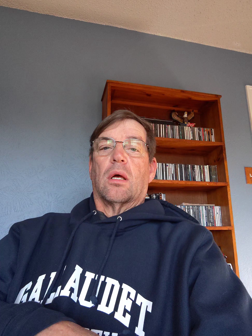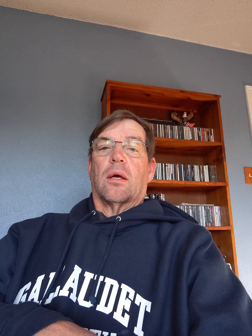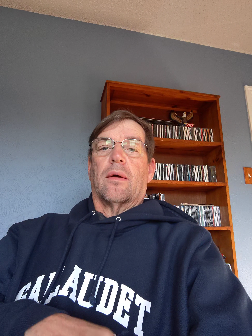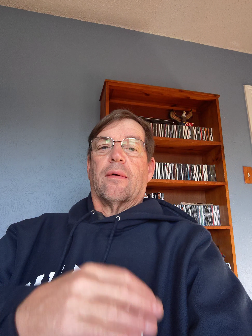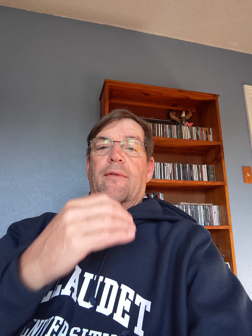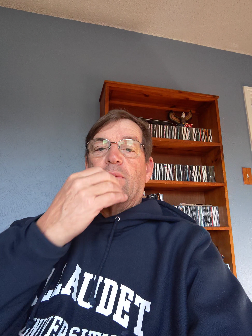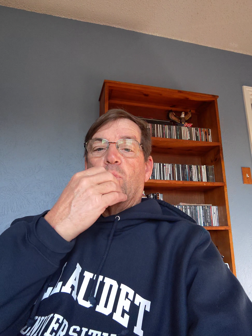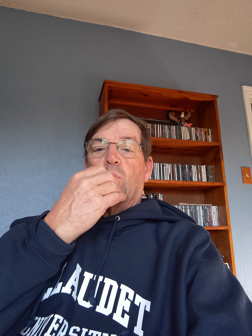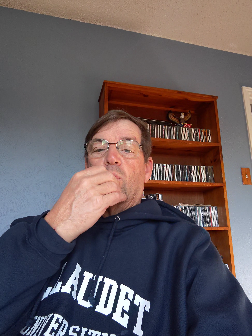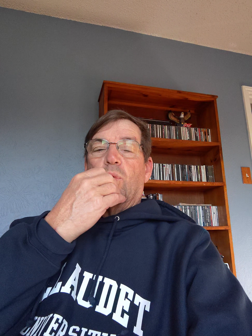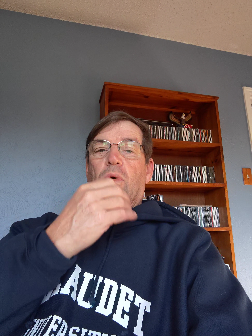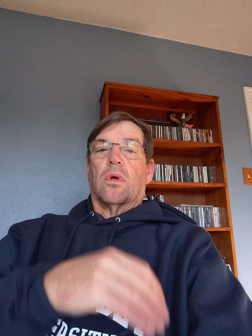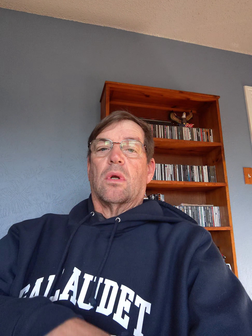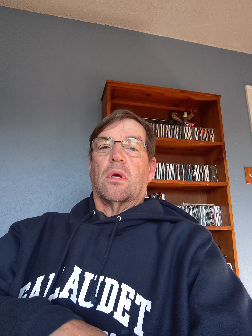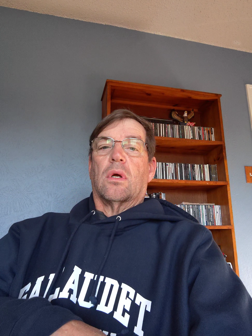food